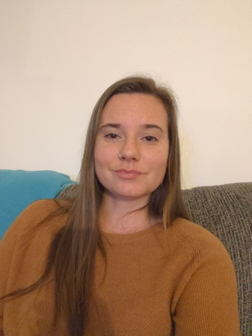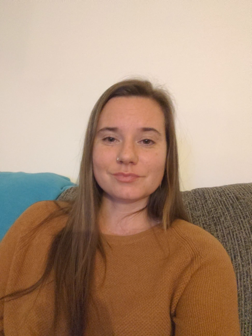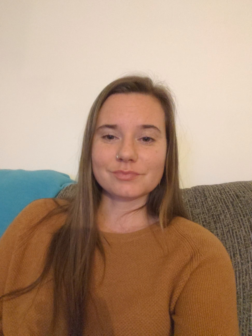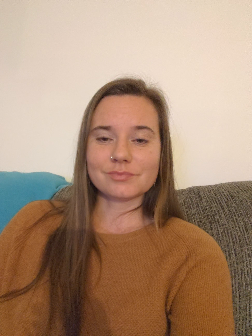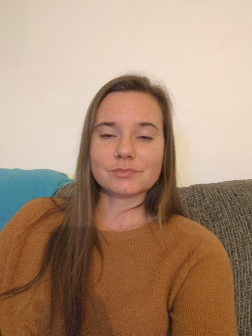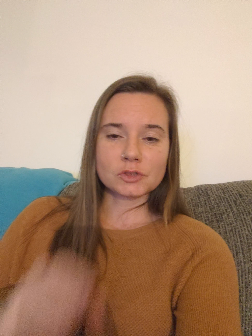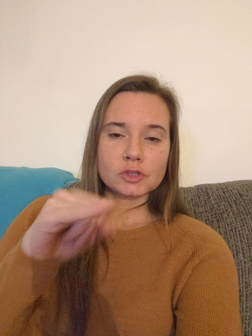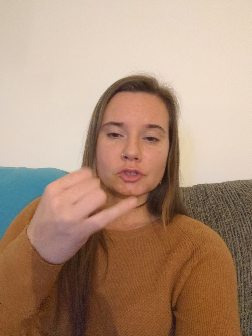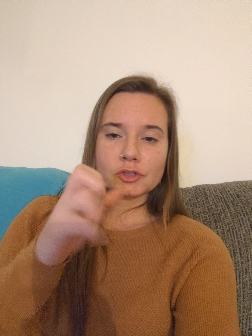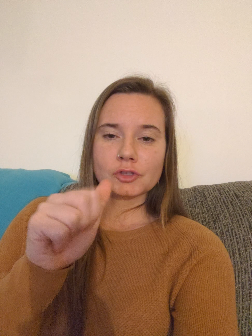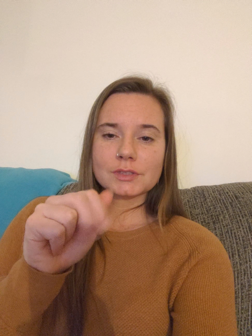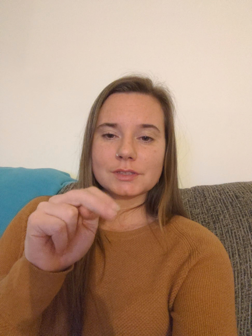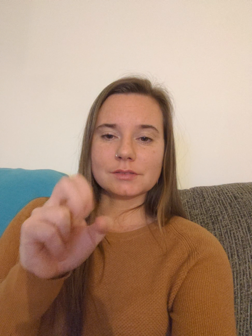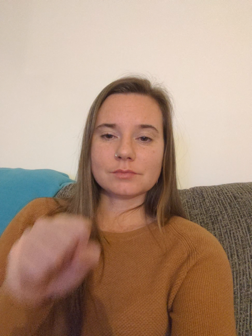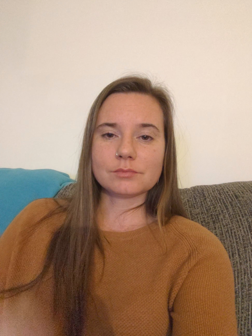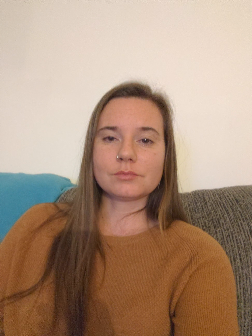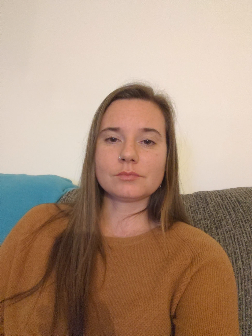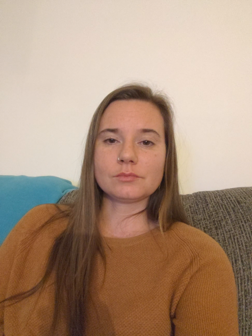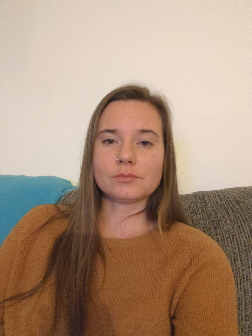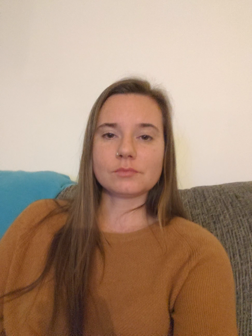jeans